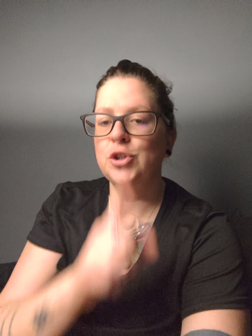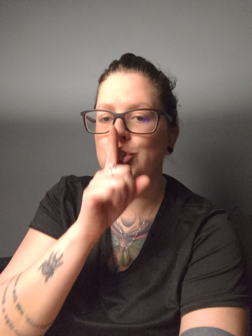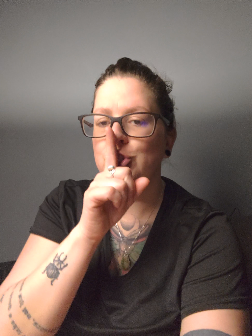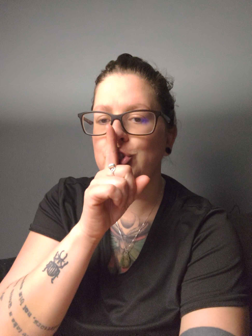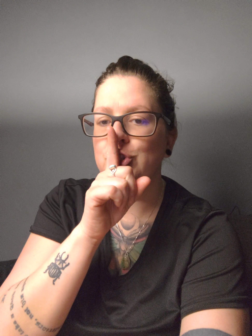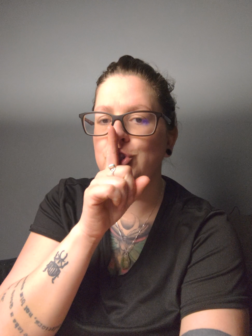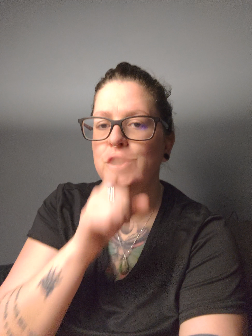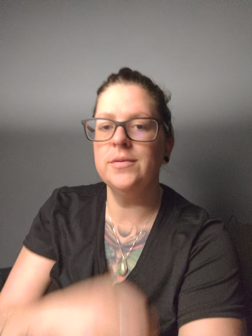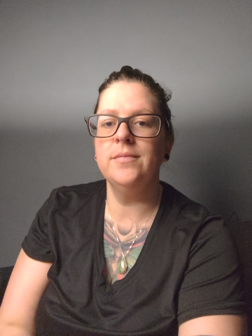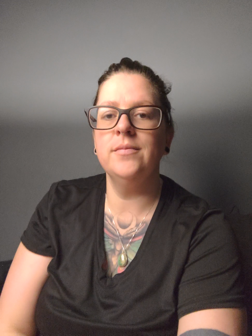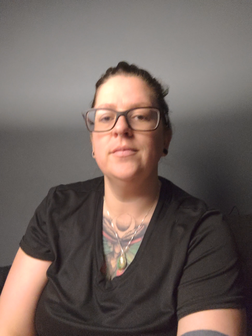shhh